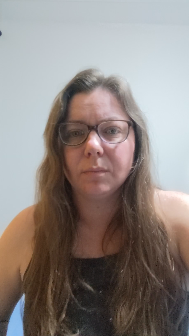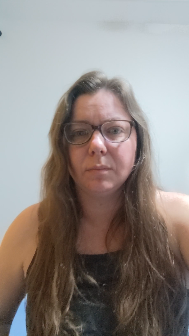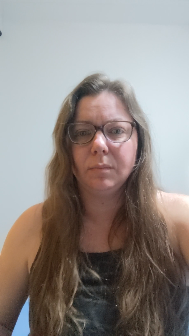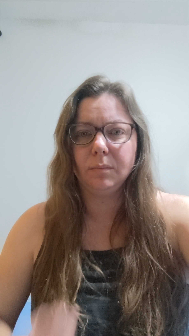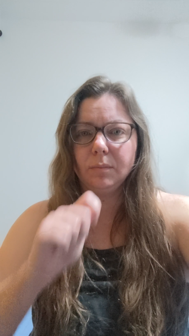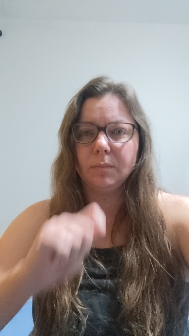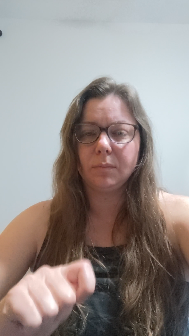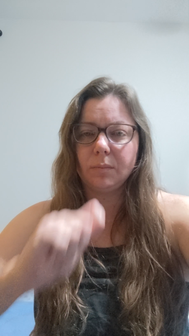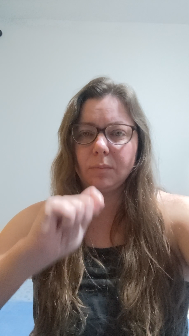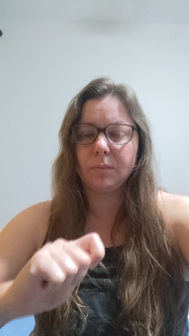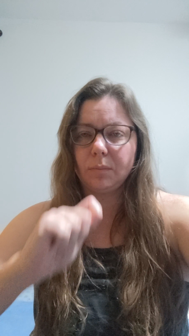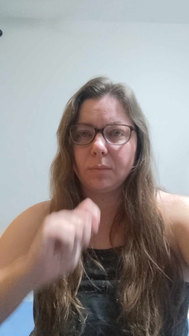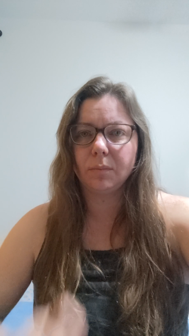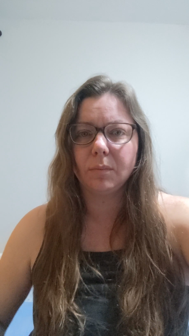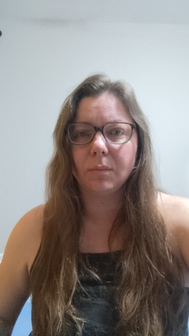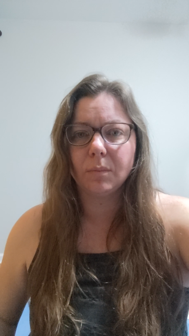popsicle